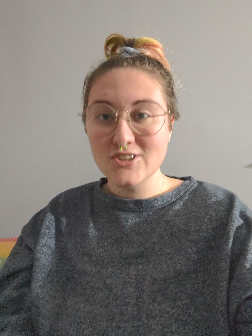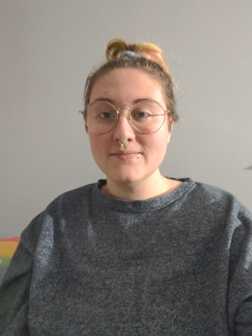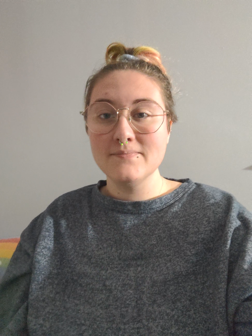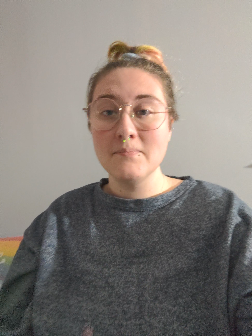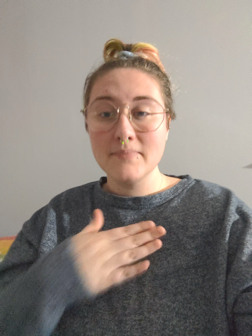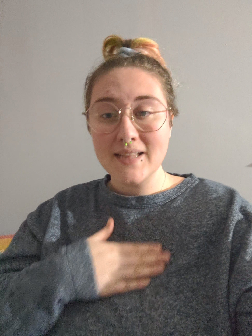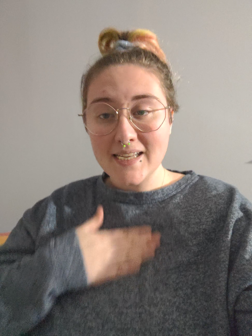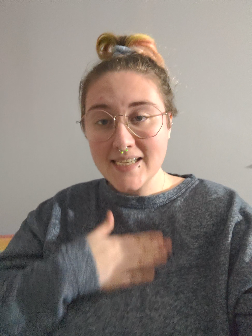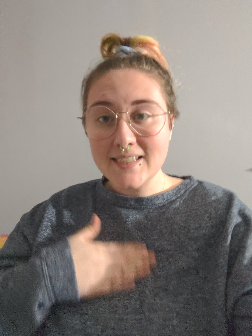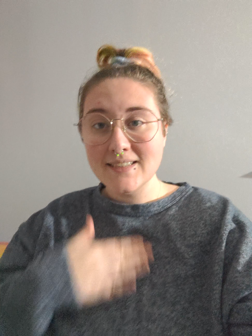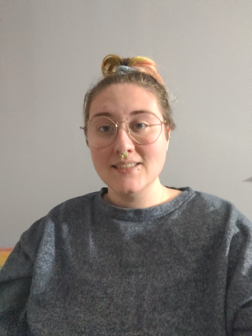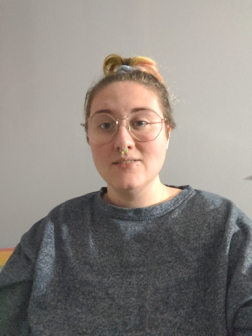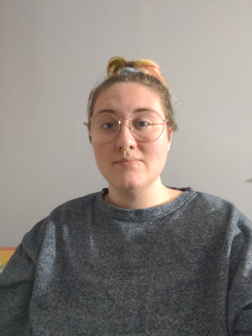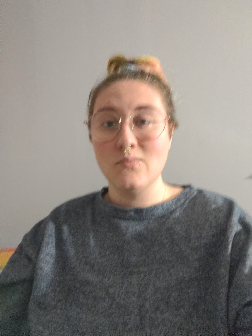please